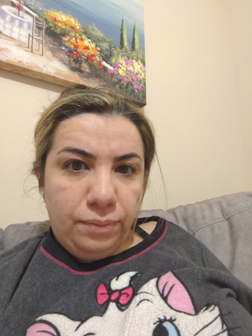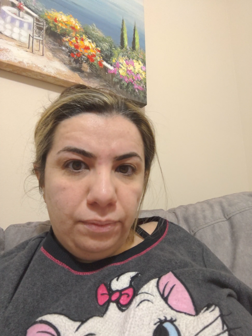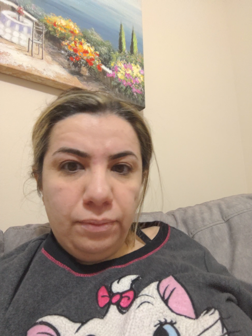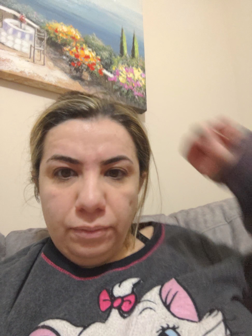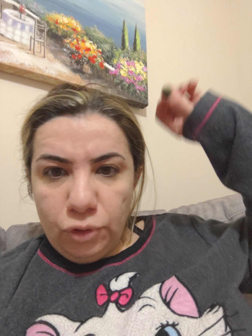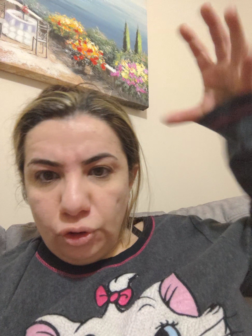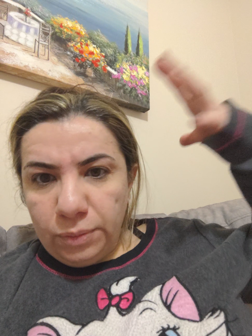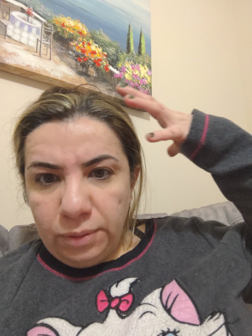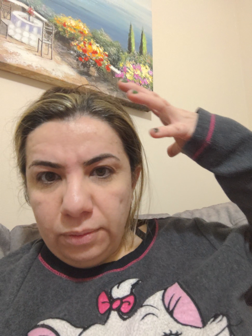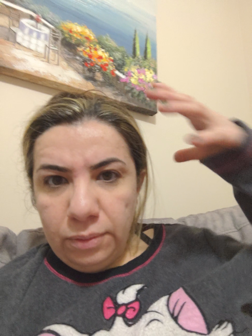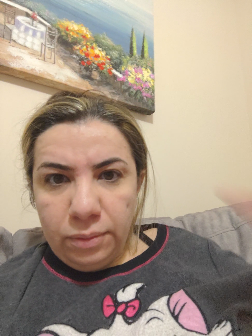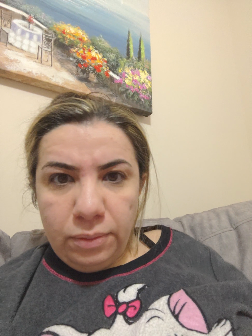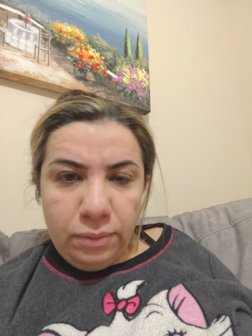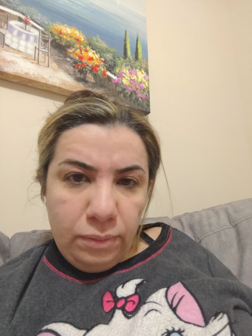sun